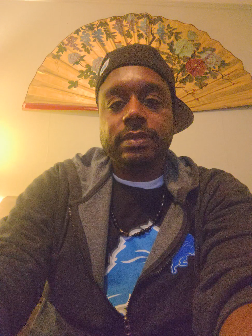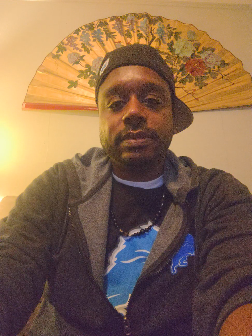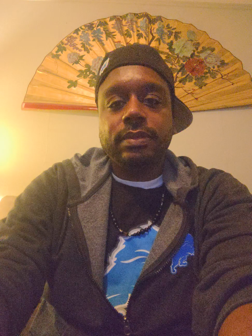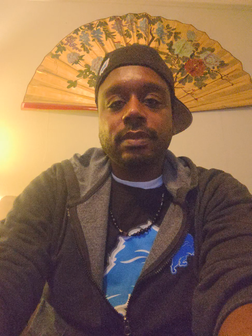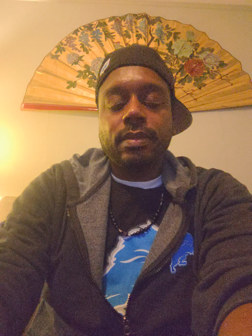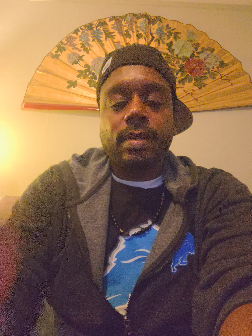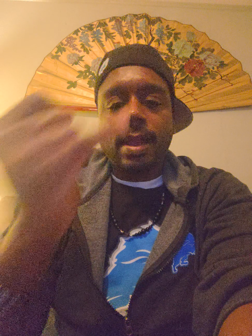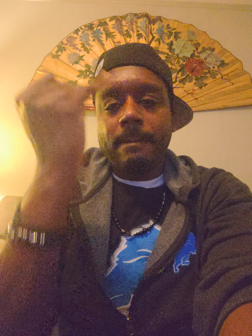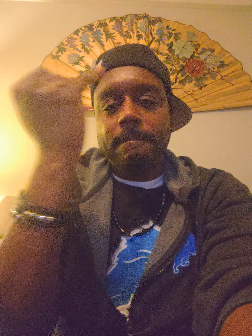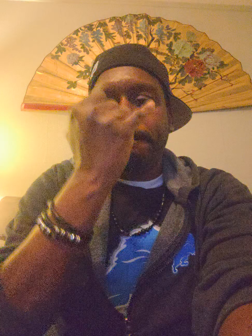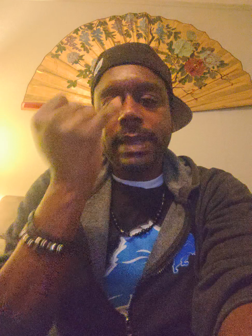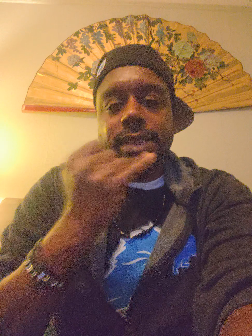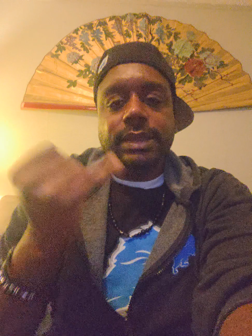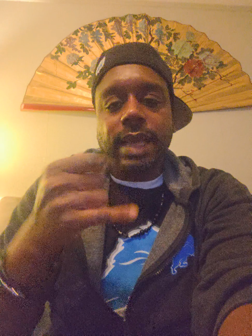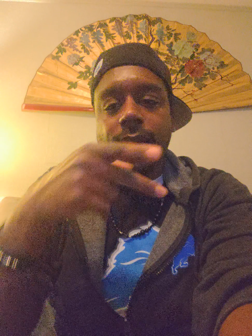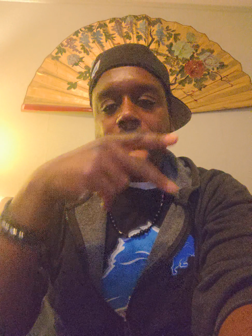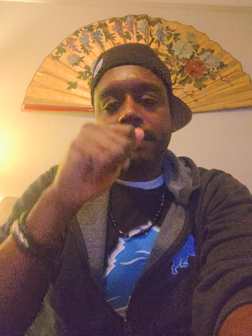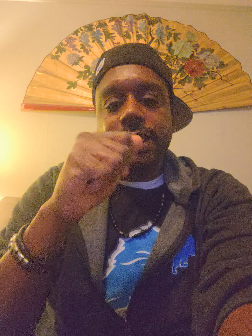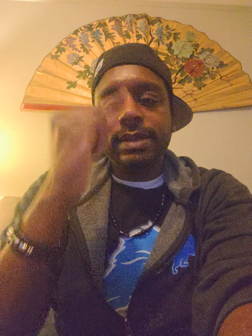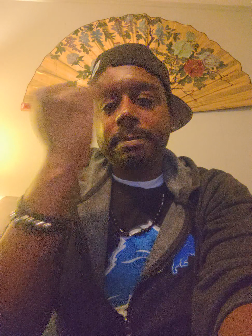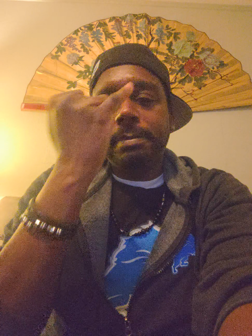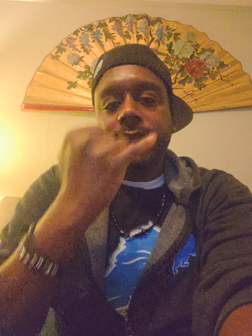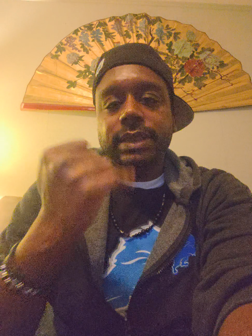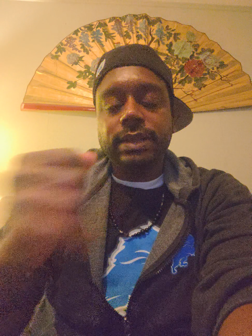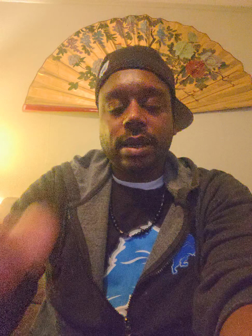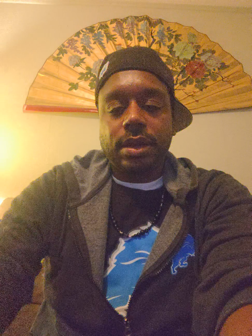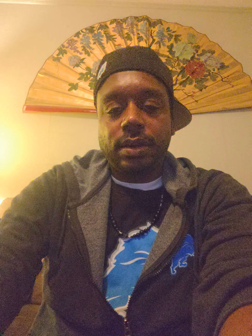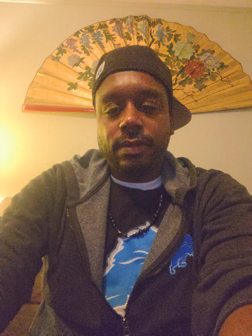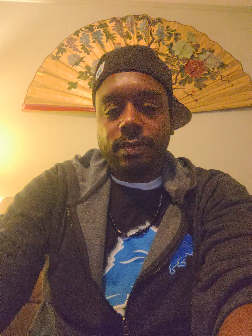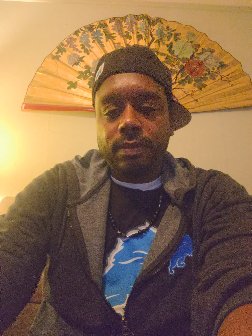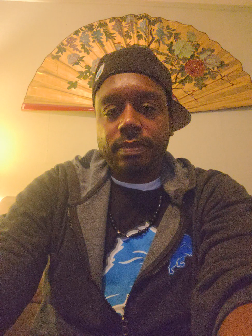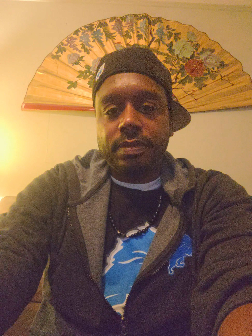pizza